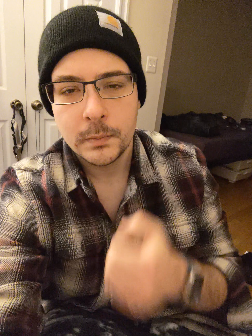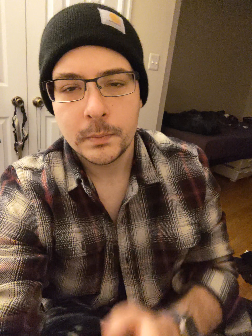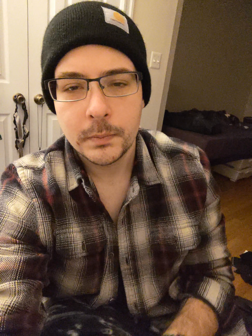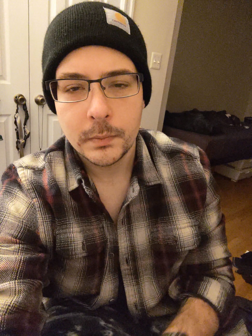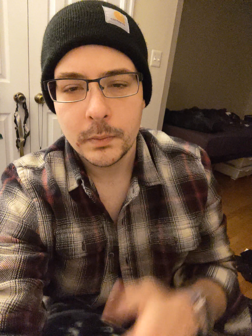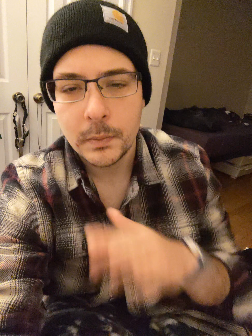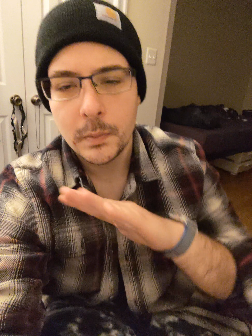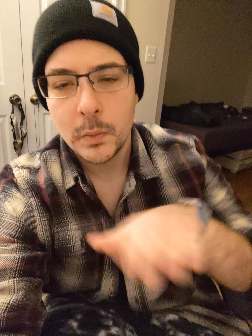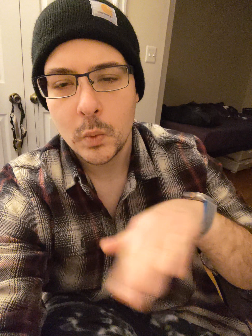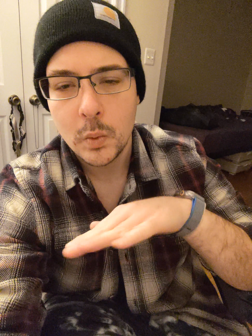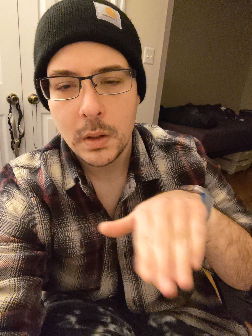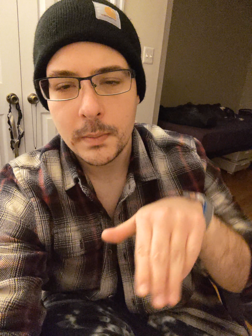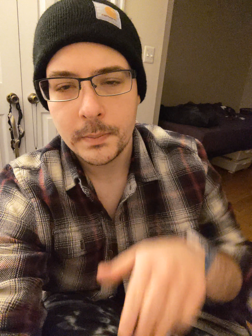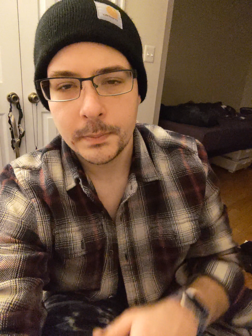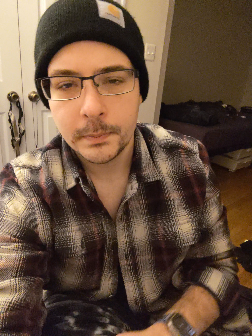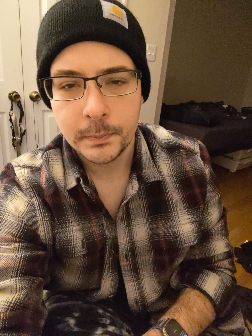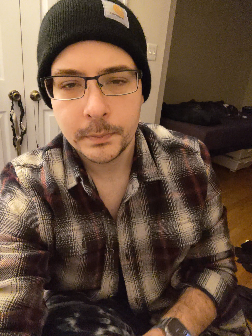pool